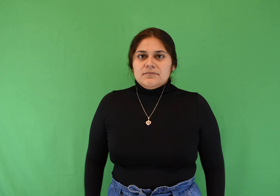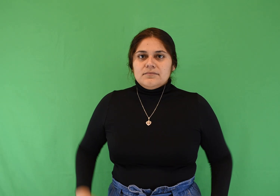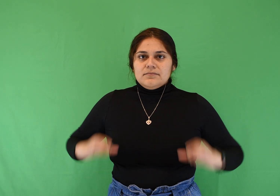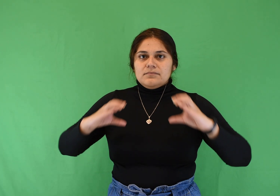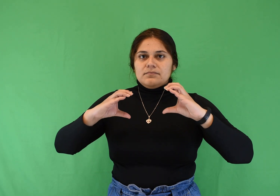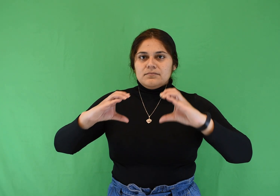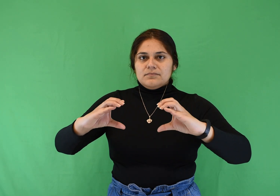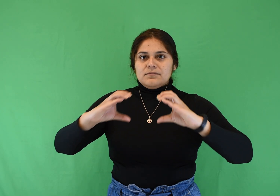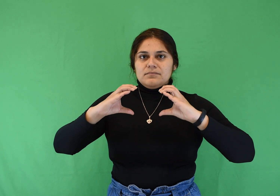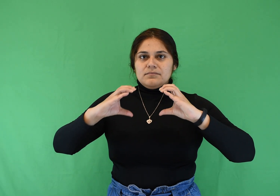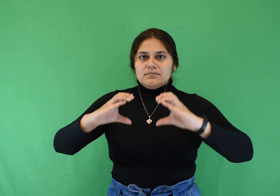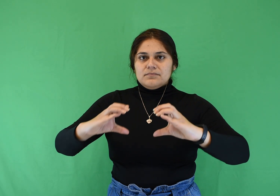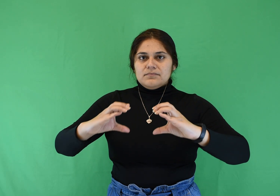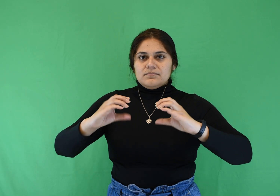cuidar